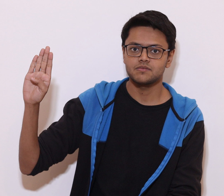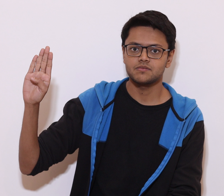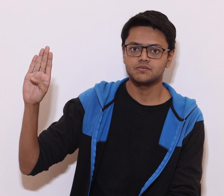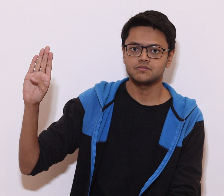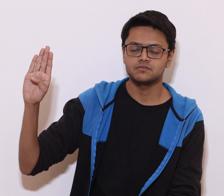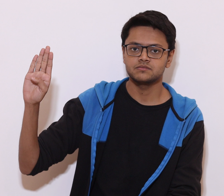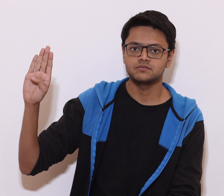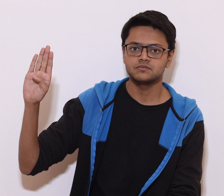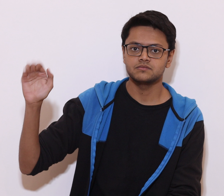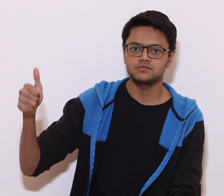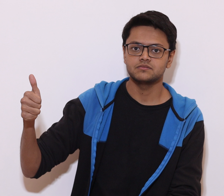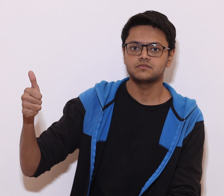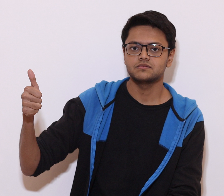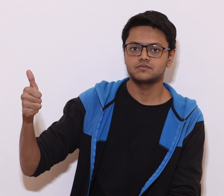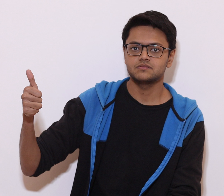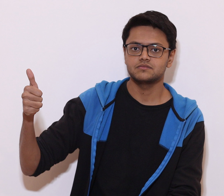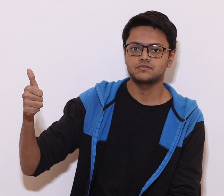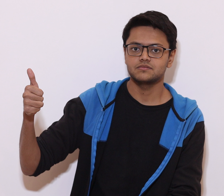best